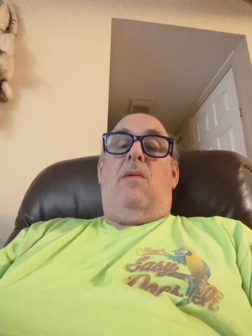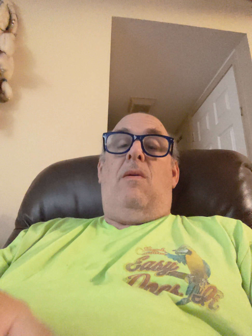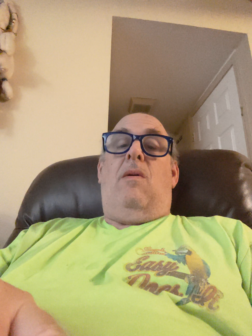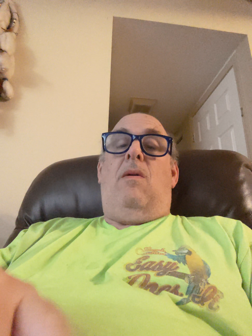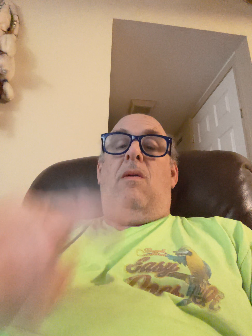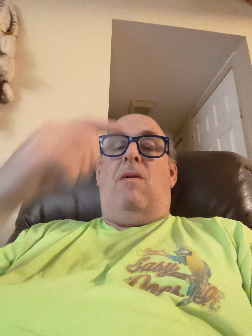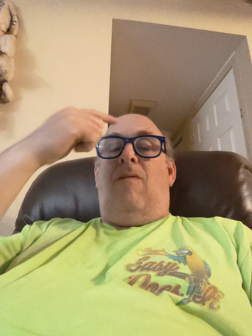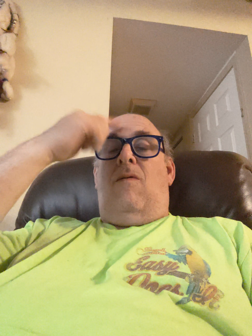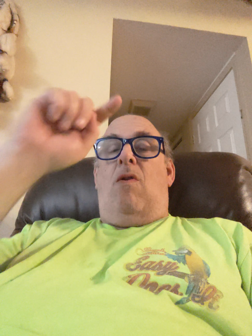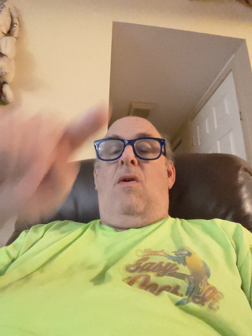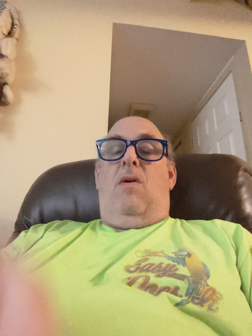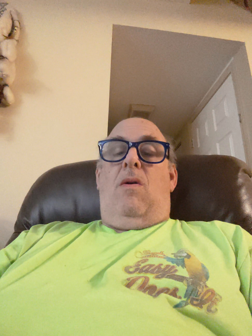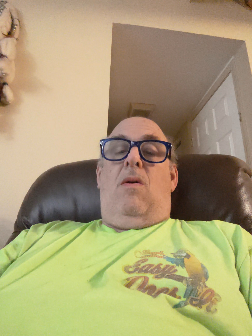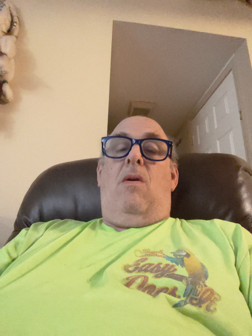for